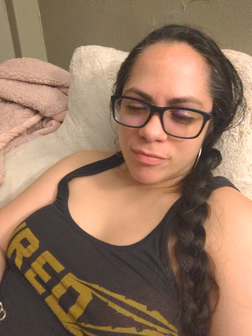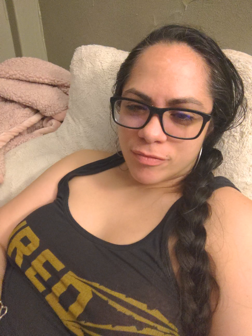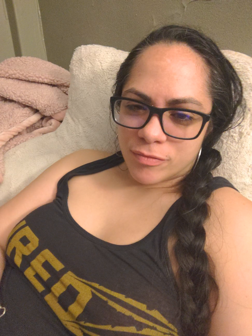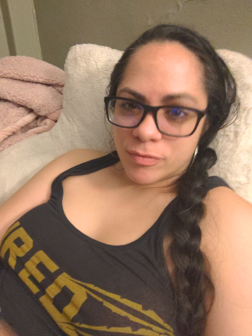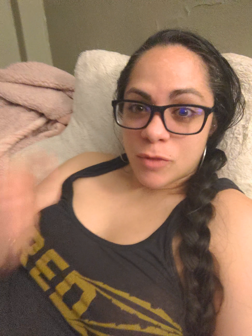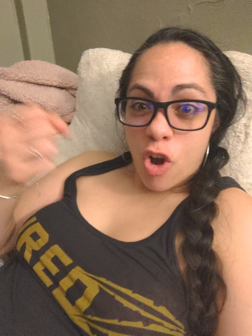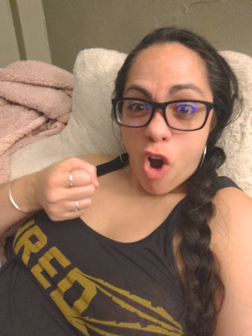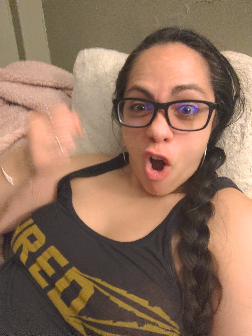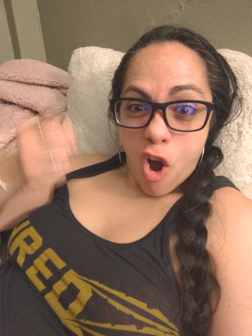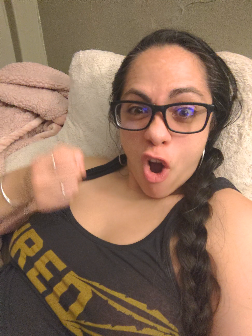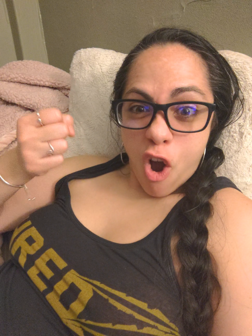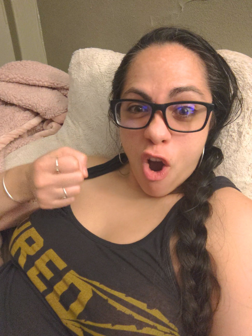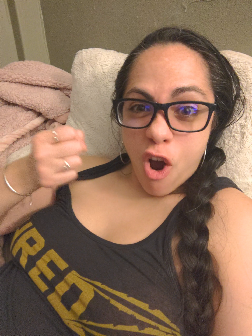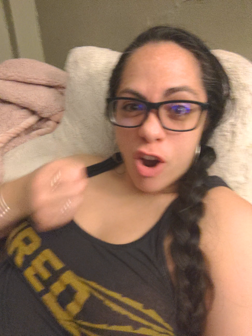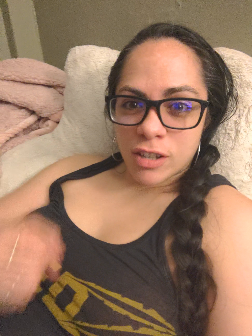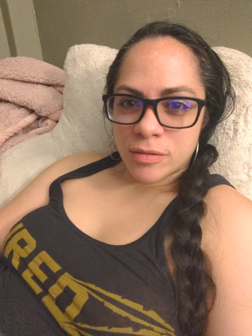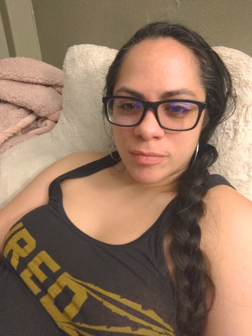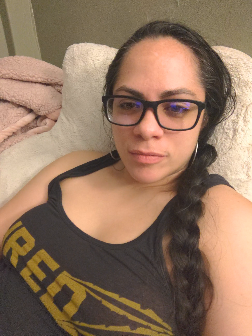car